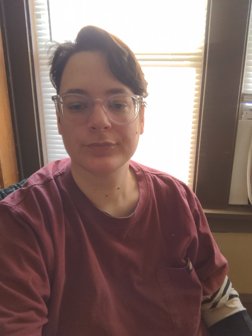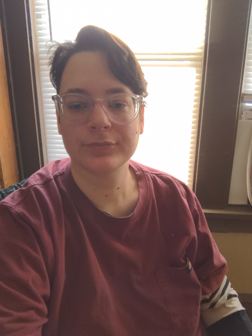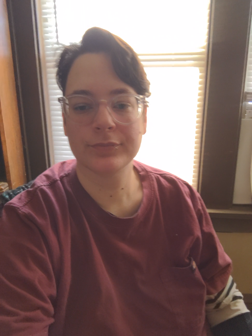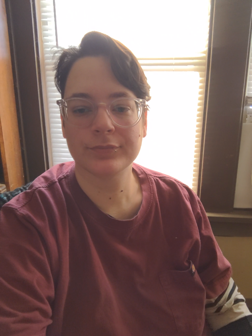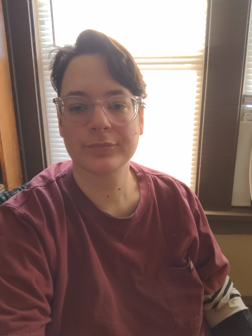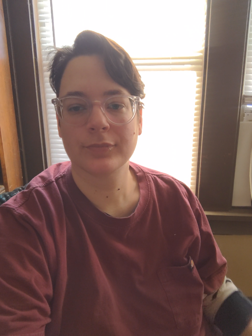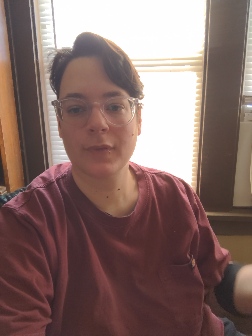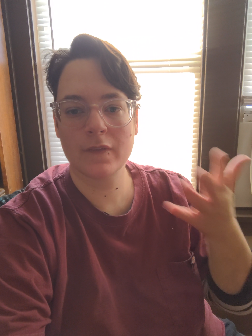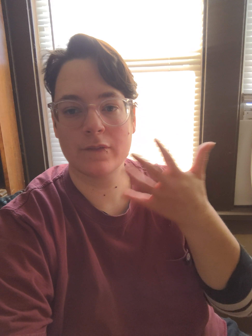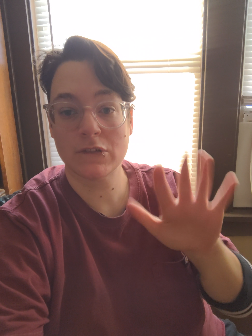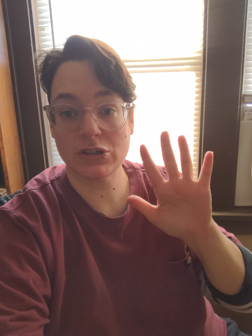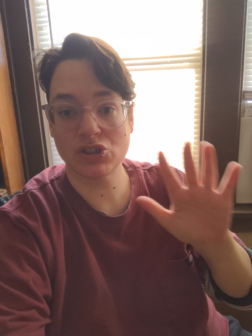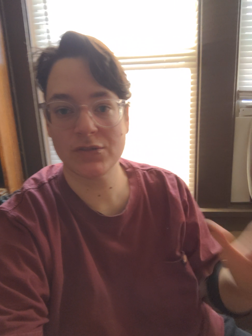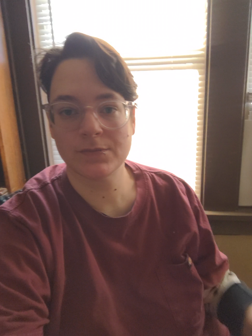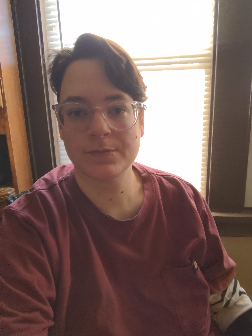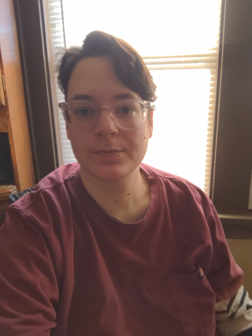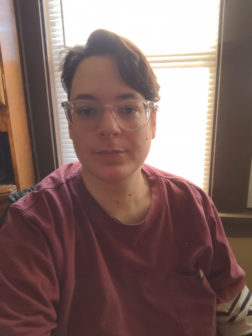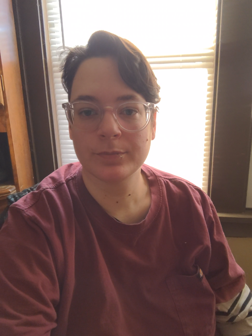finish